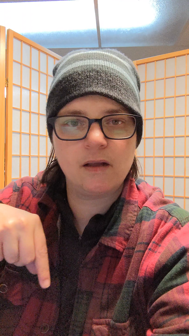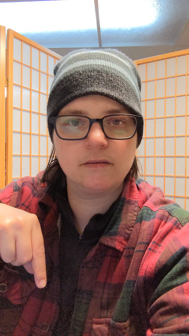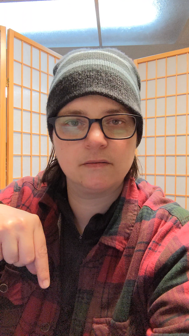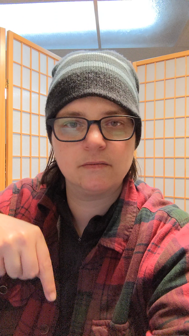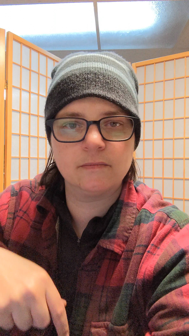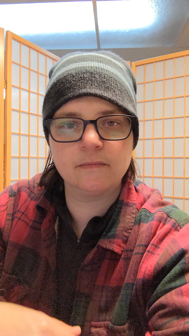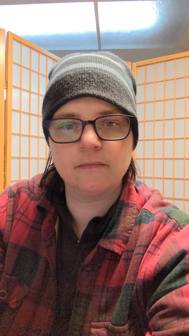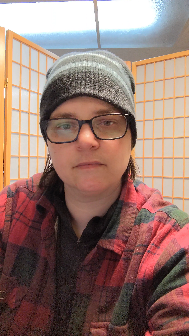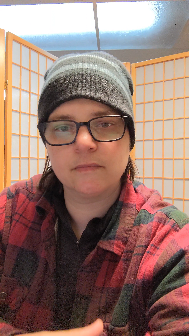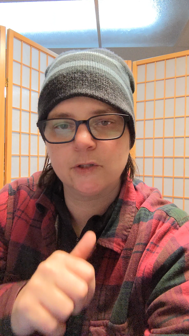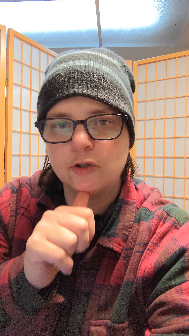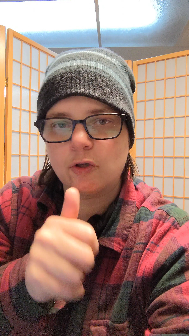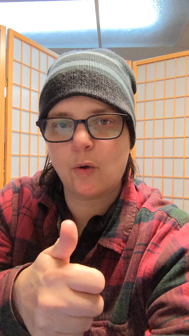don't